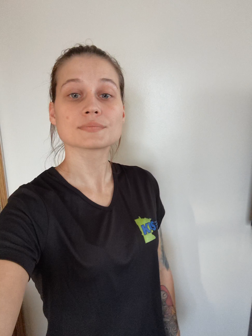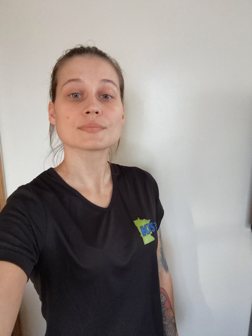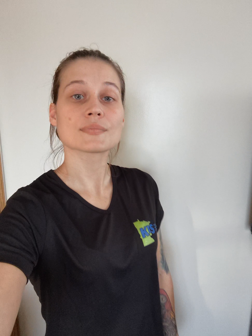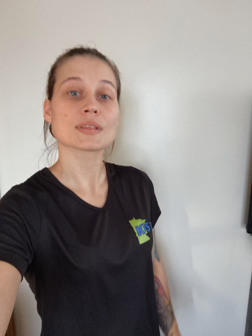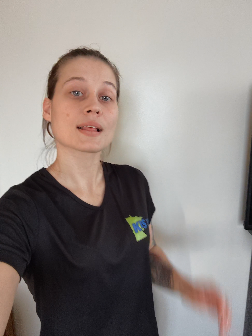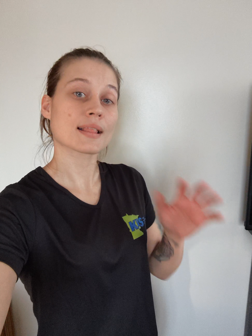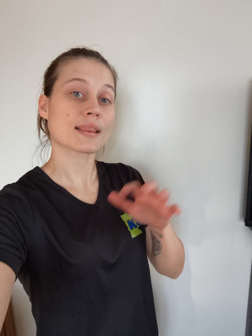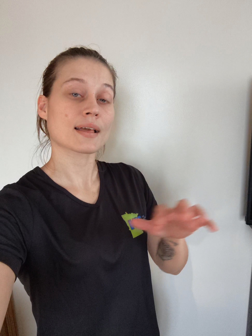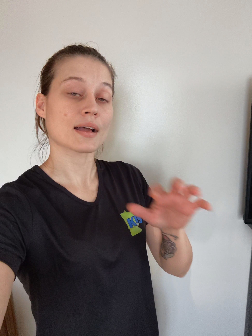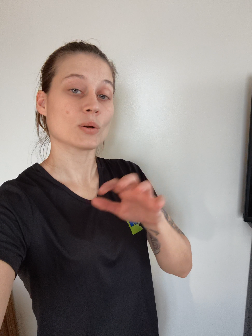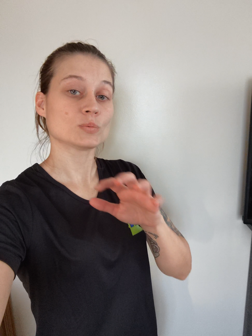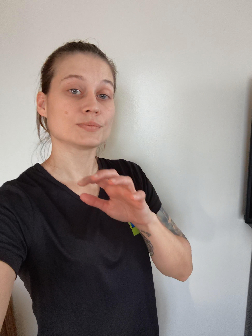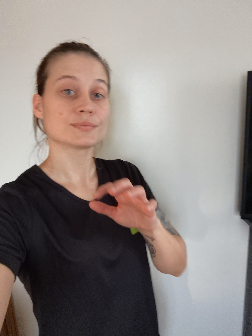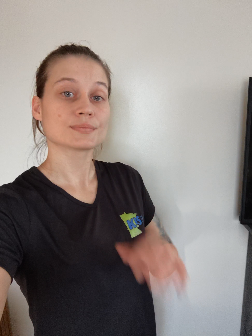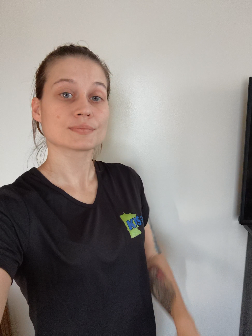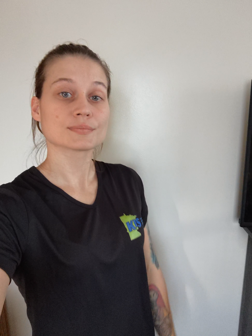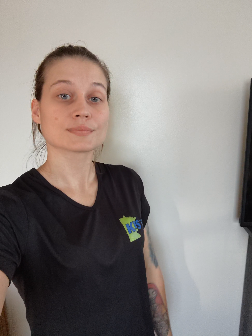cloud